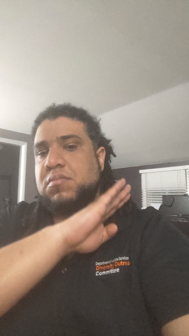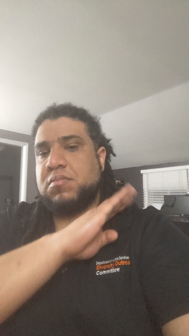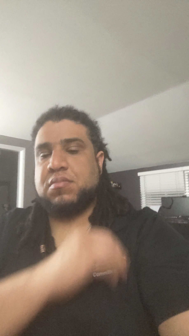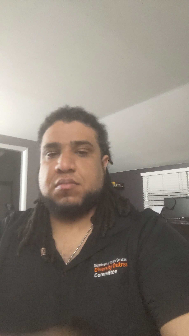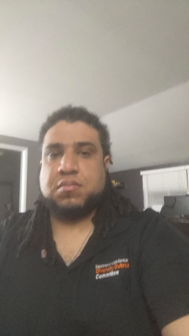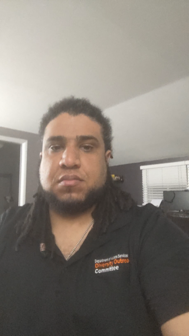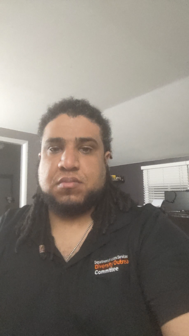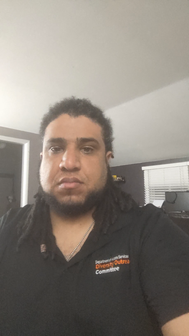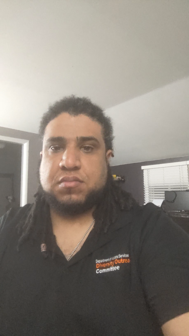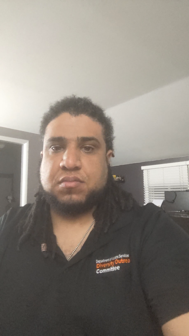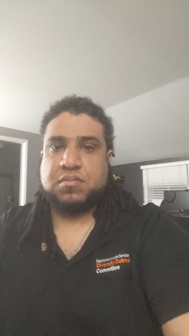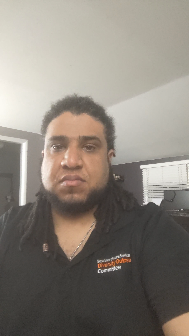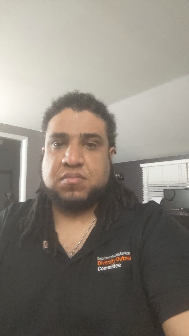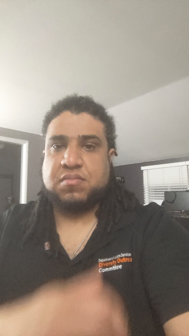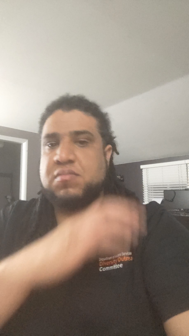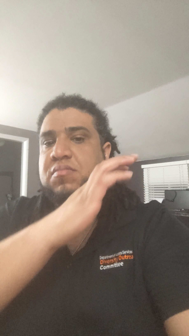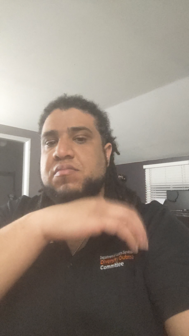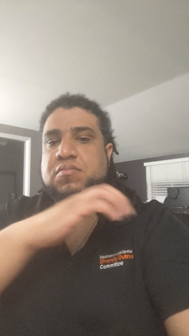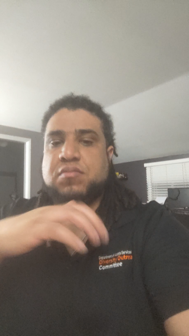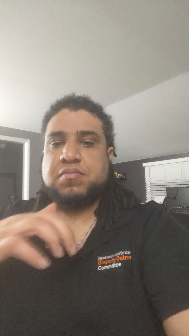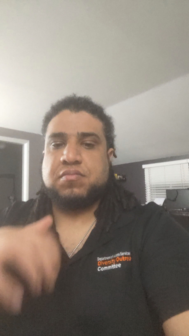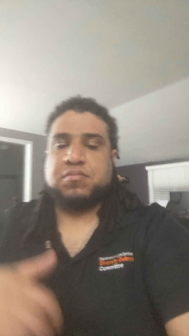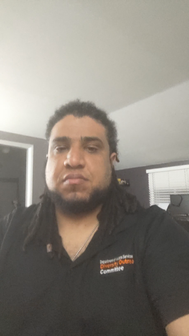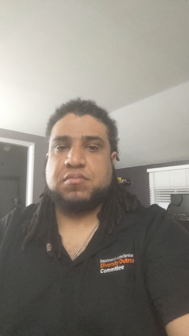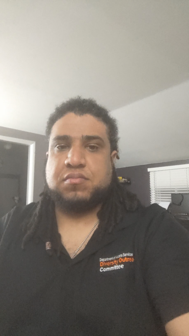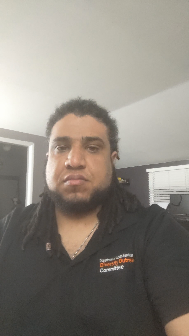grapes